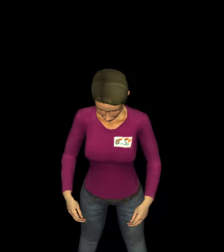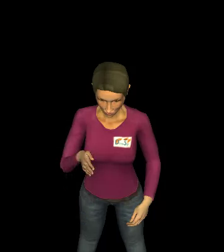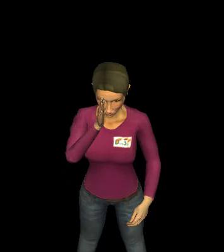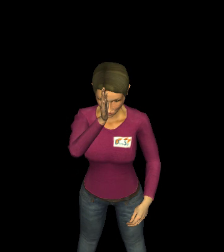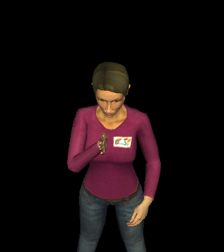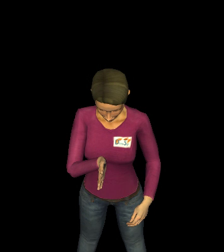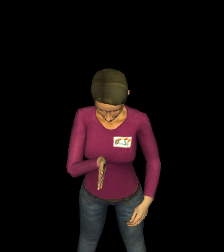مباشرة